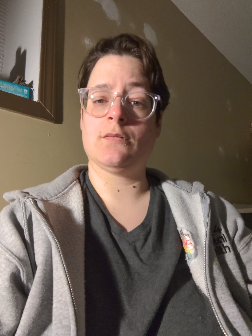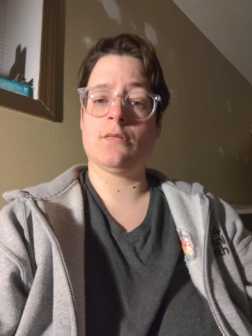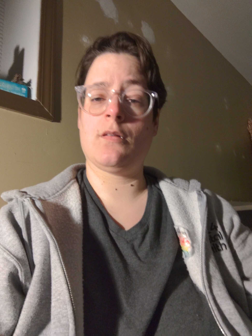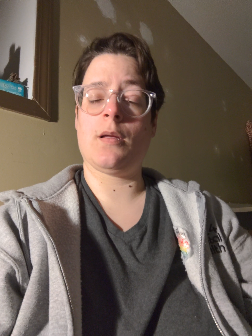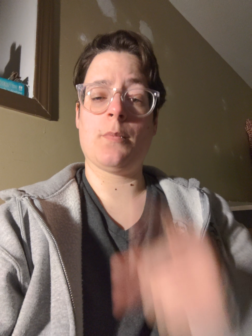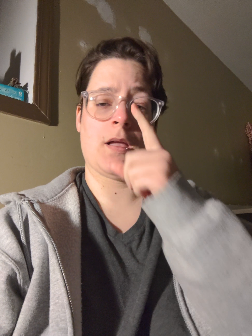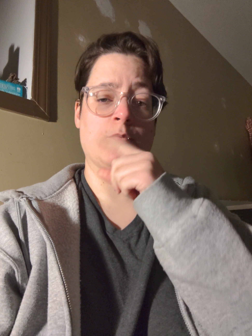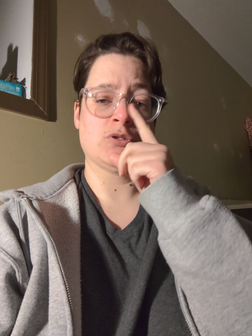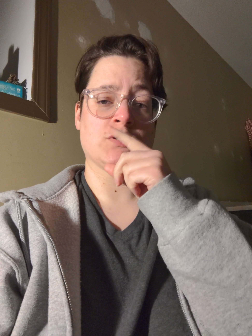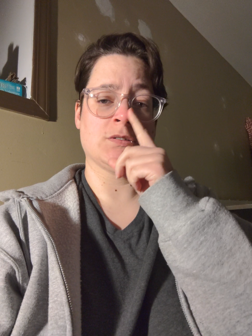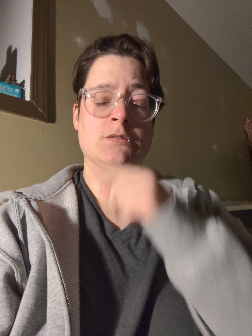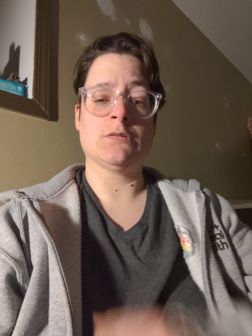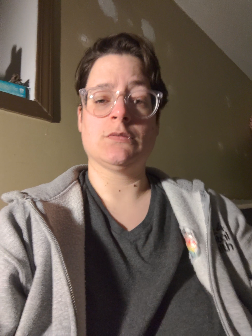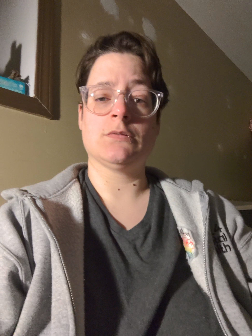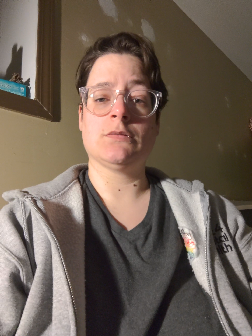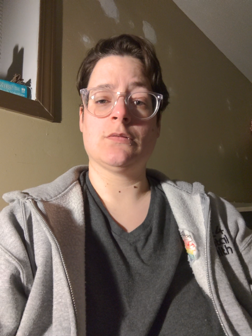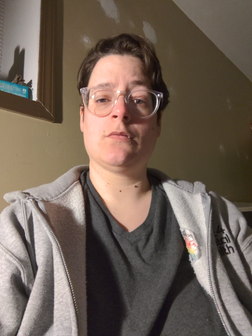mouse